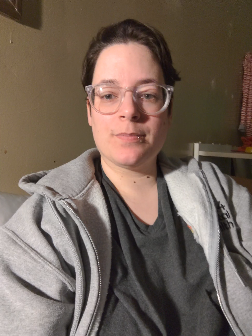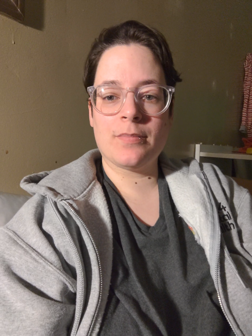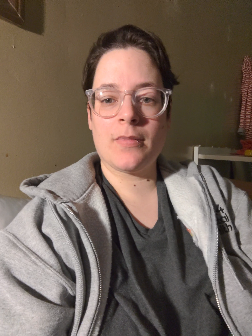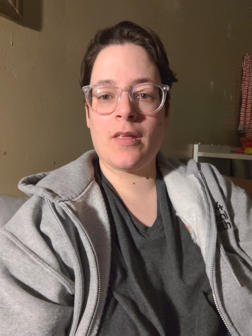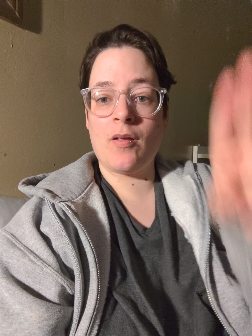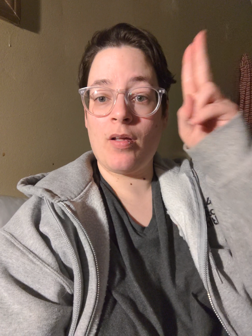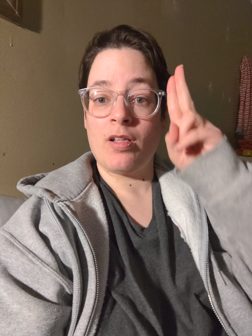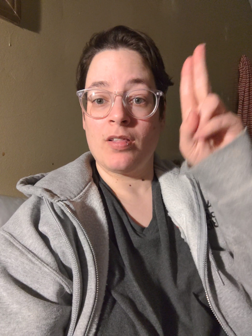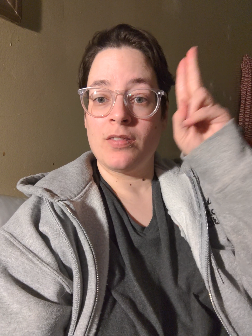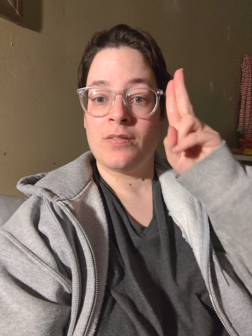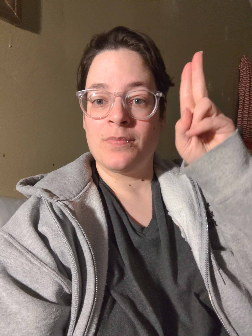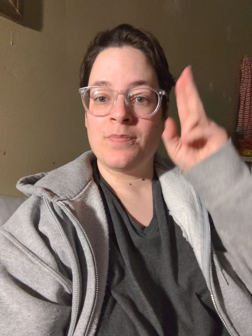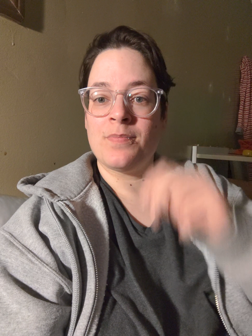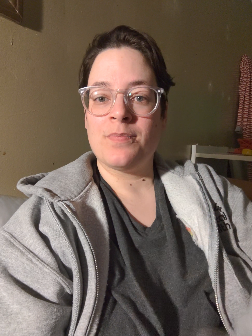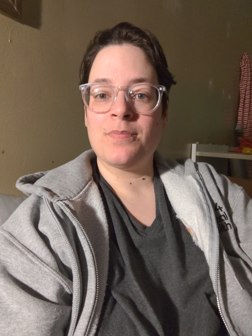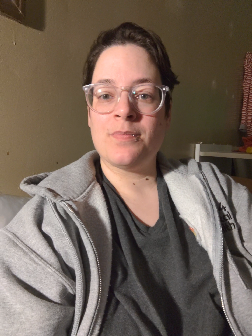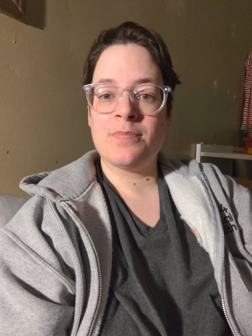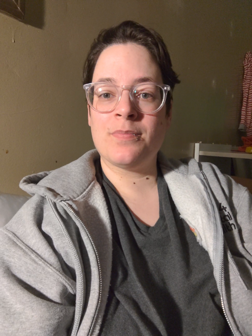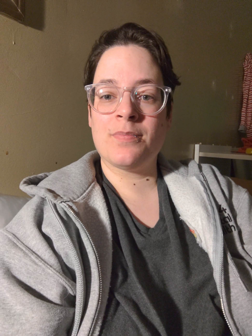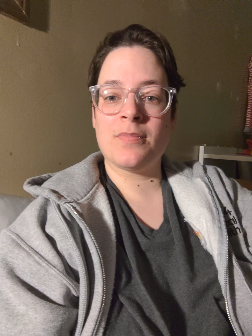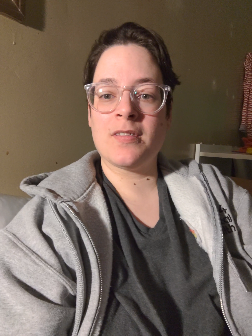uncle